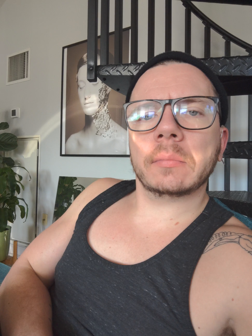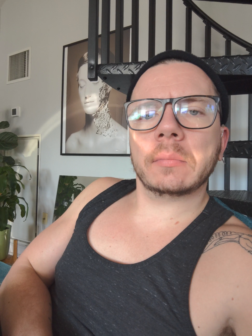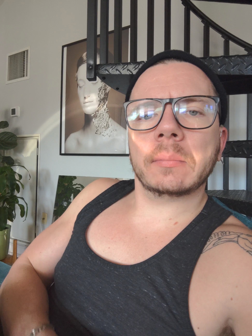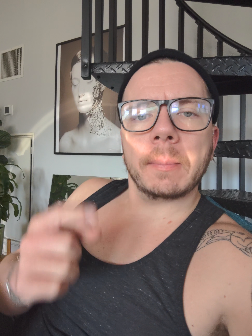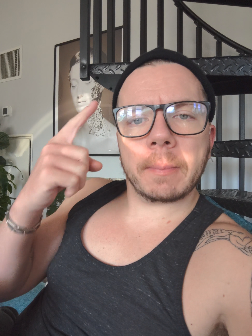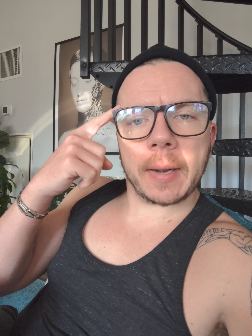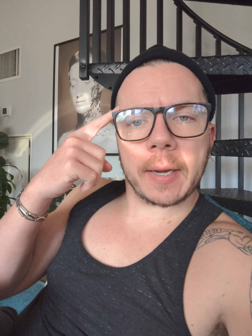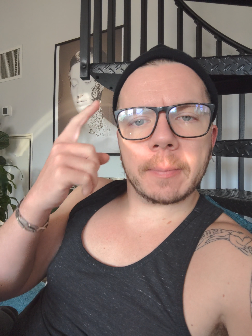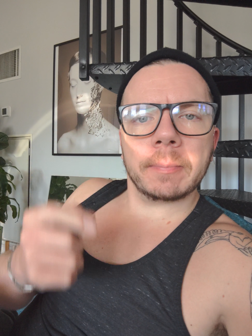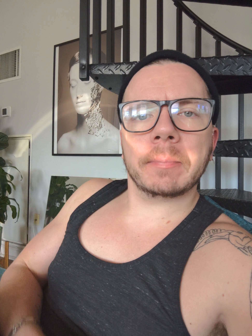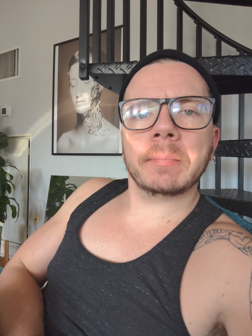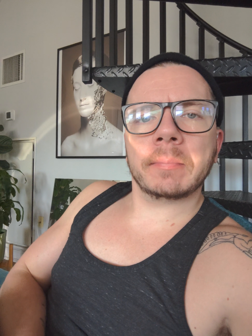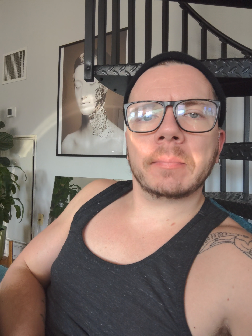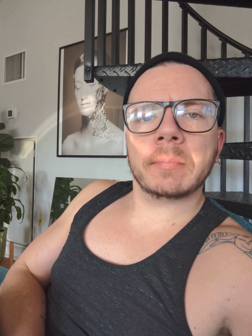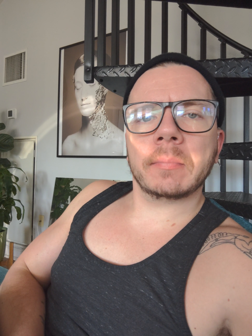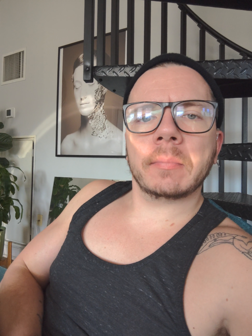penny